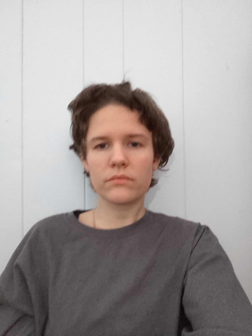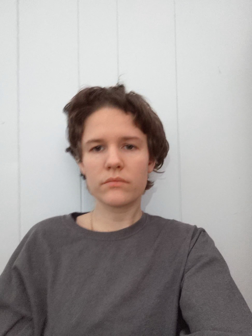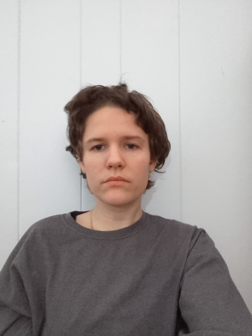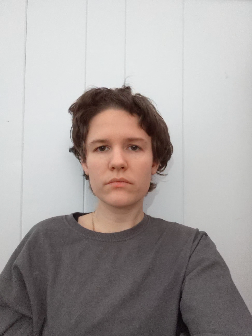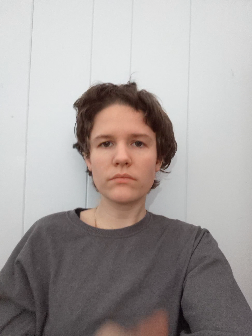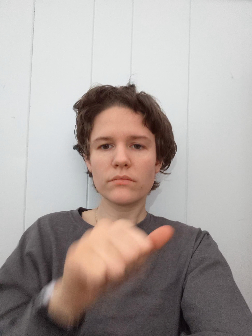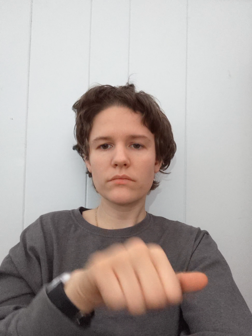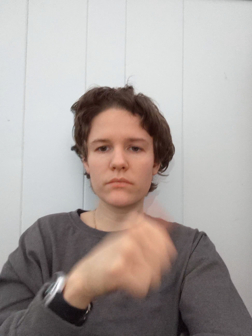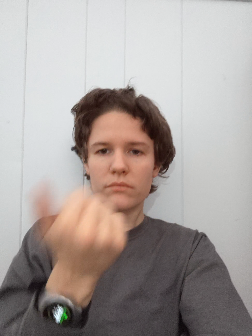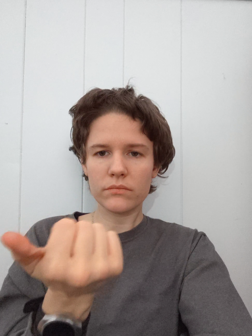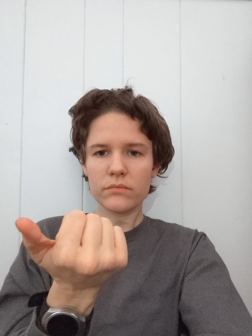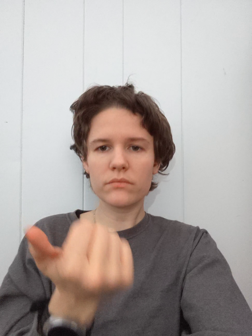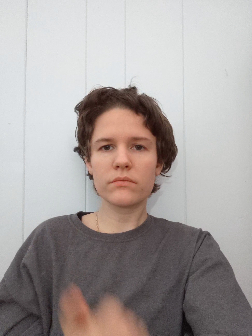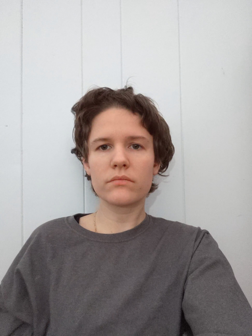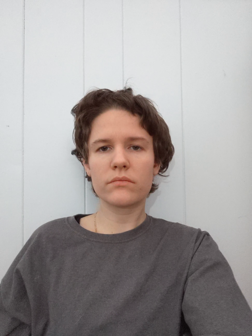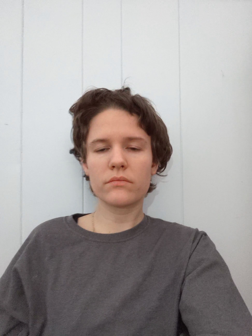another